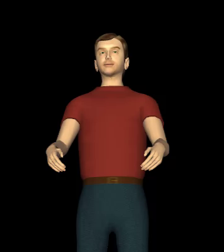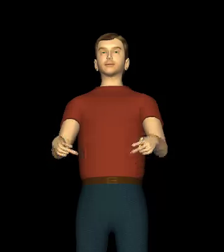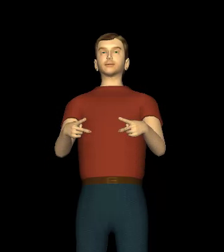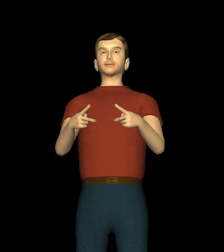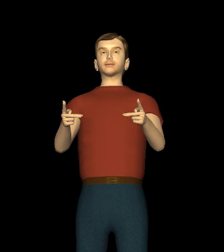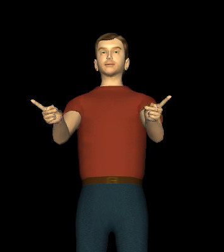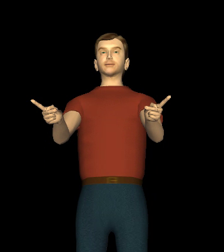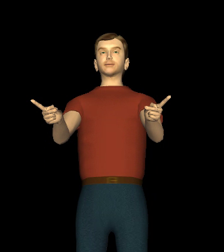عام